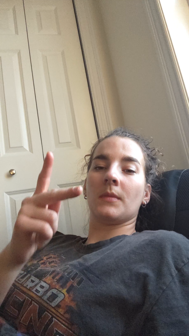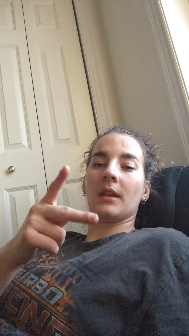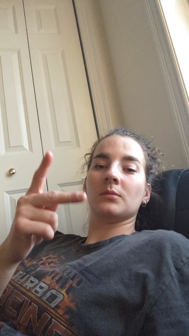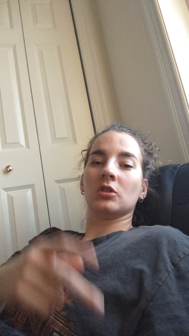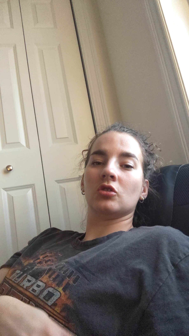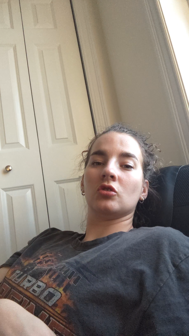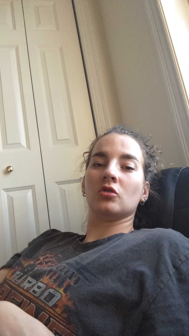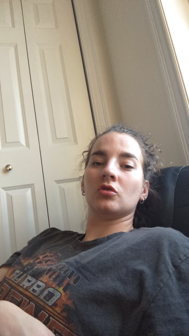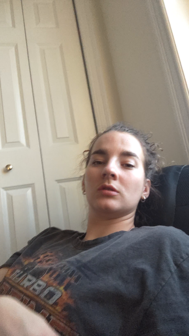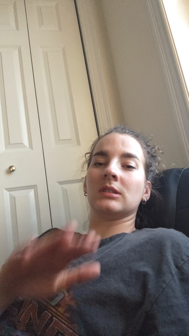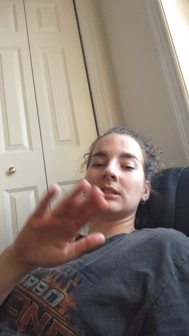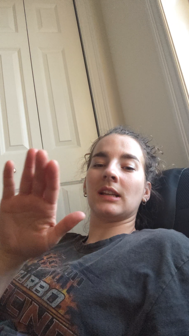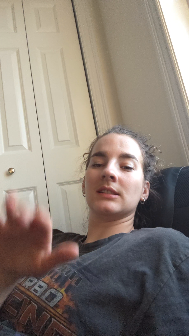nice